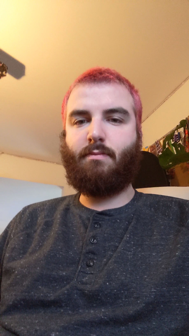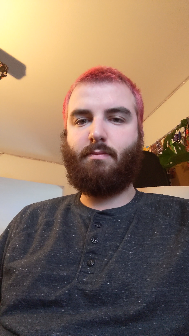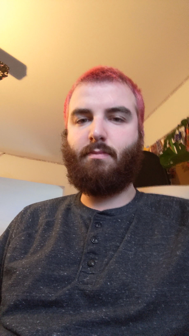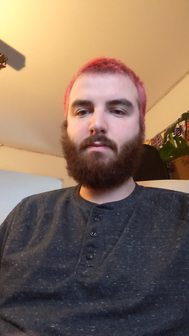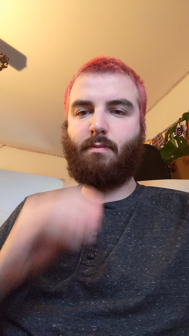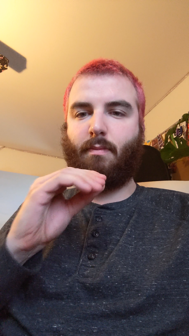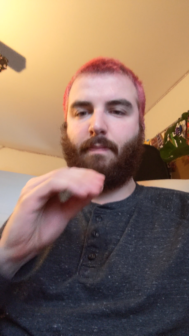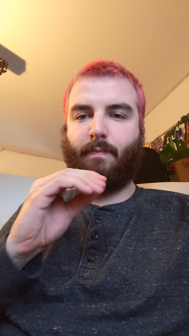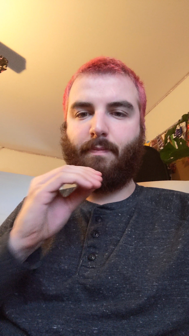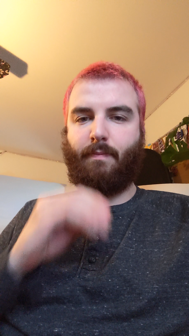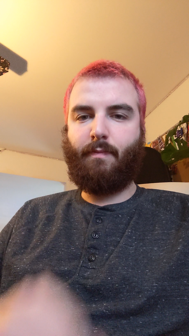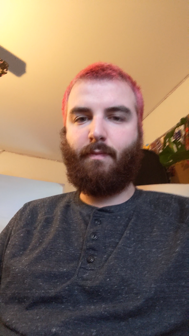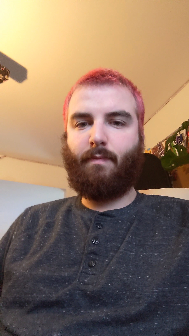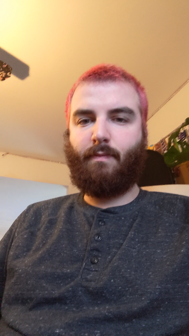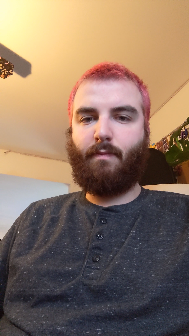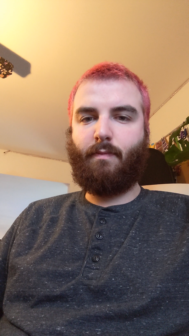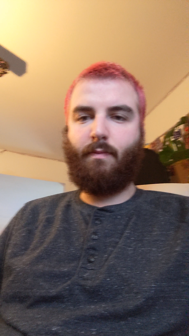fix